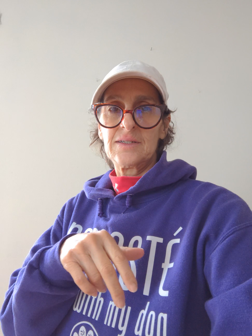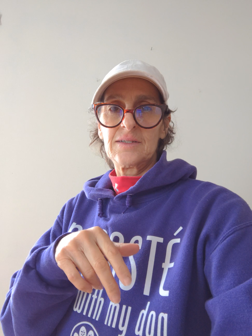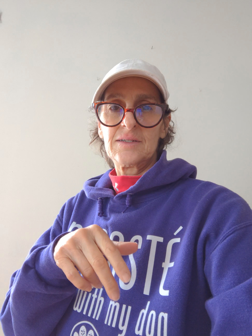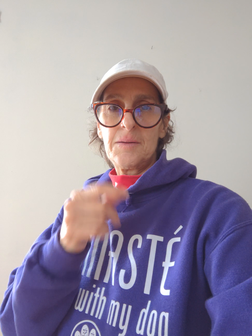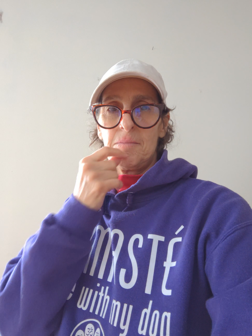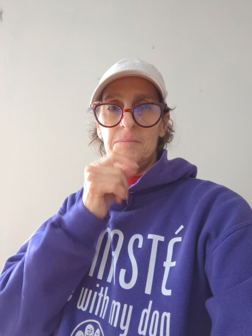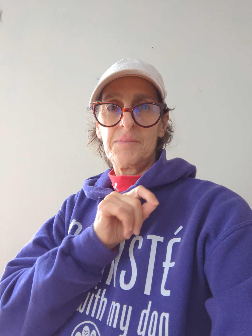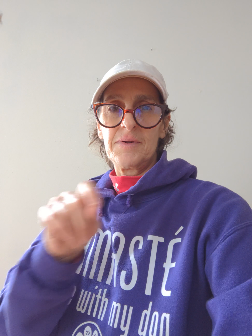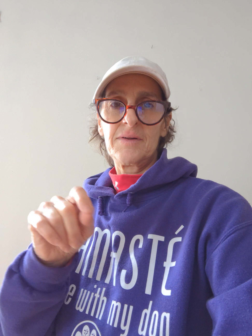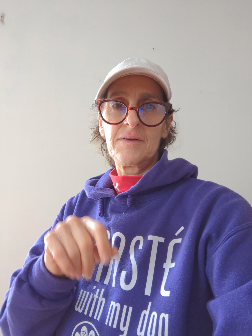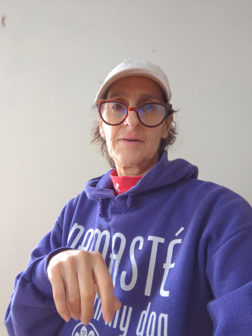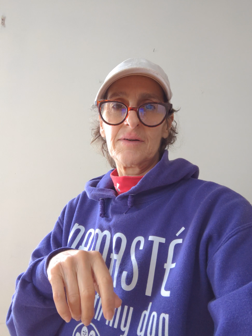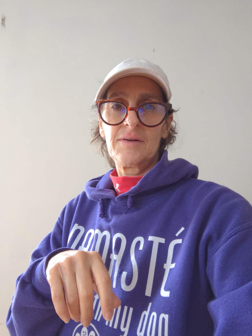pen